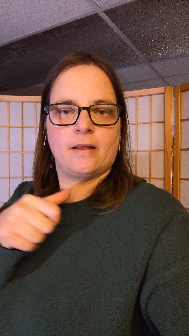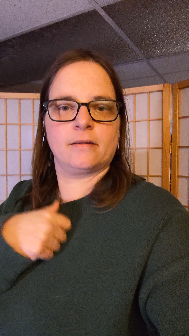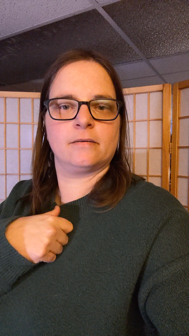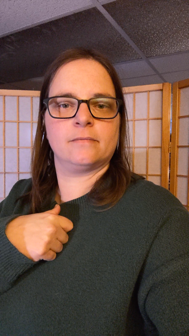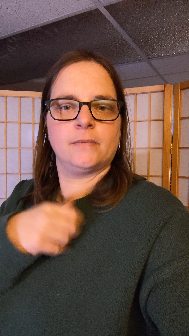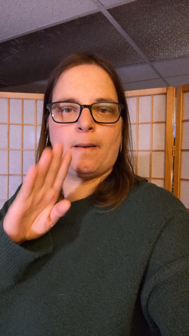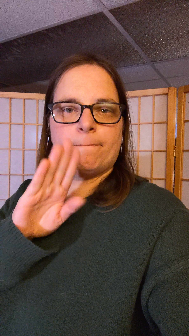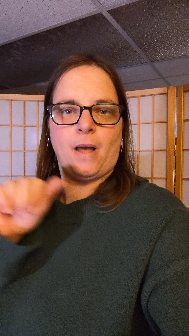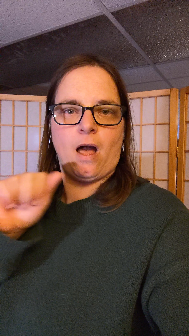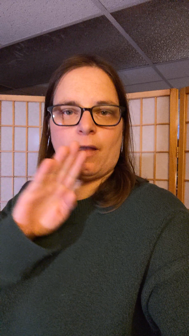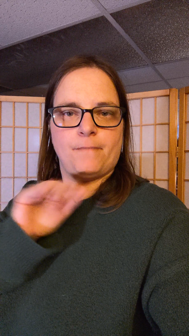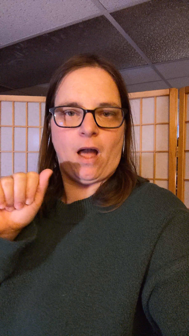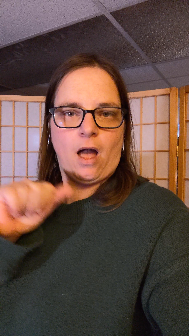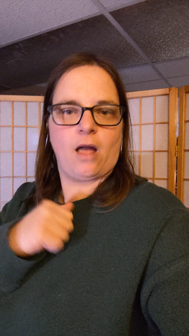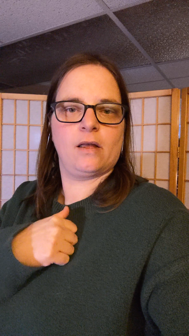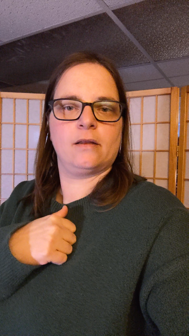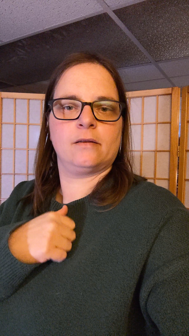baa baa